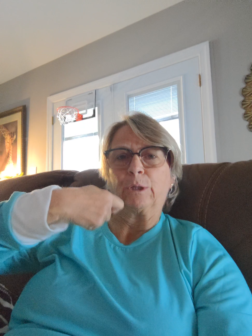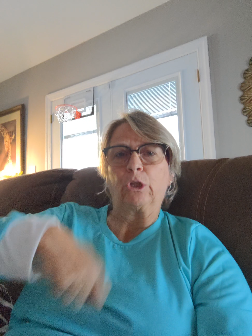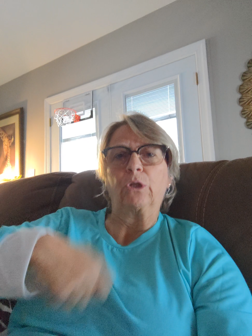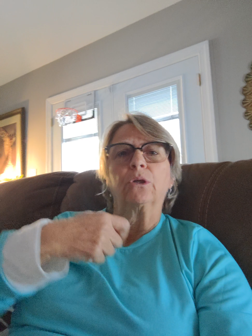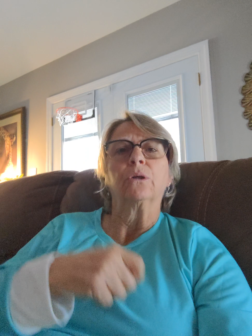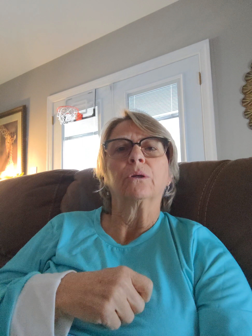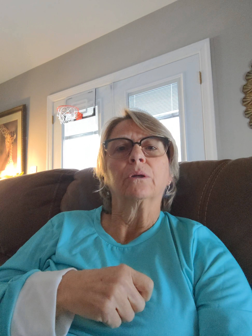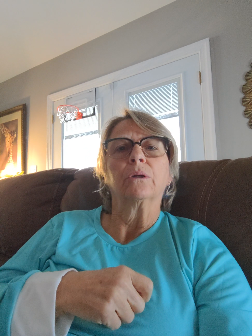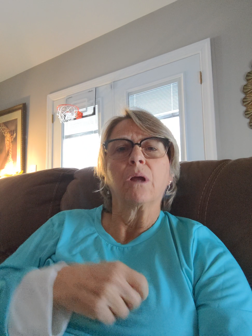zipper